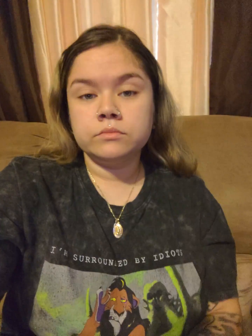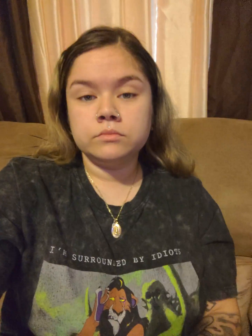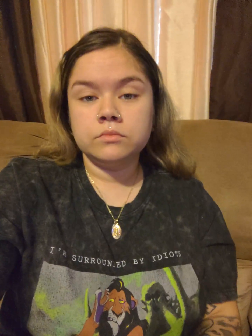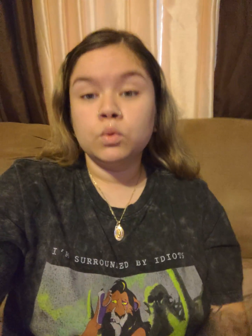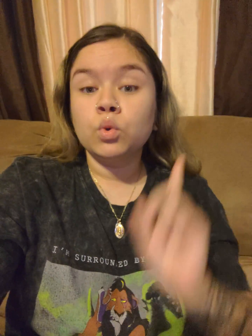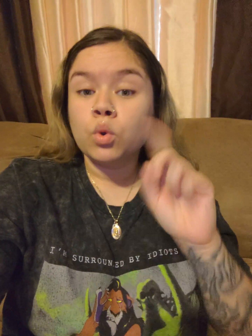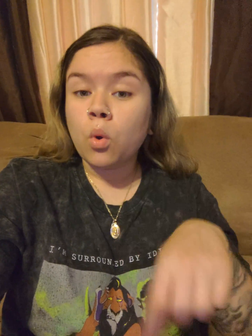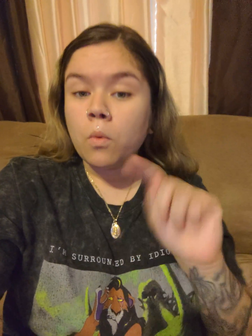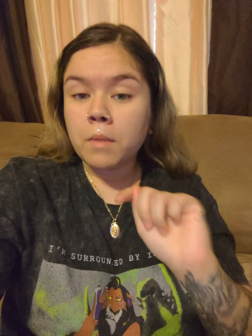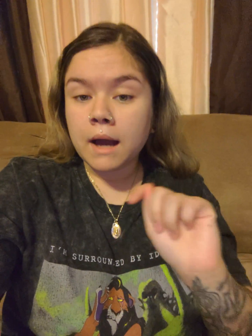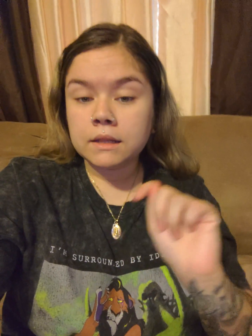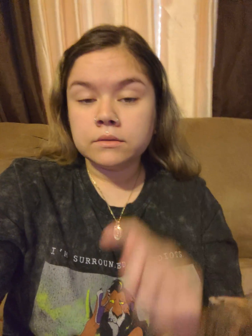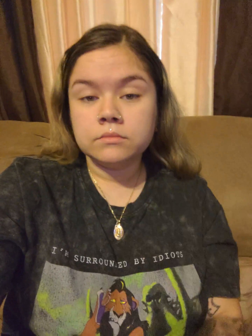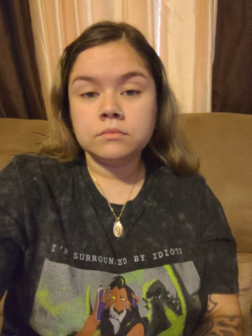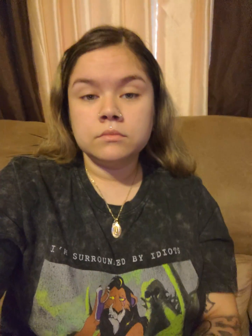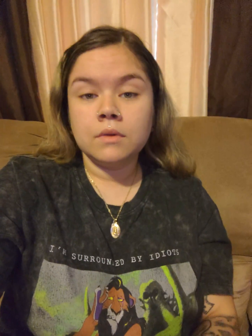go potty